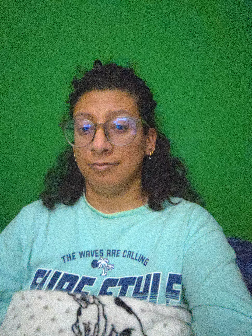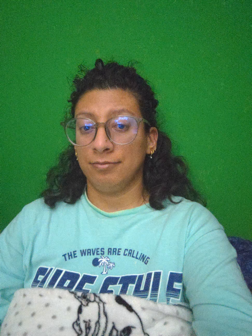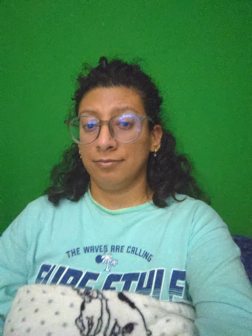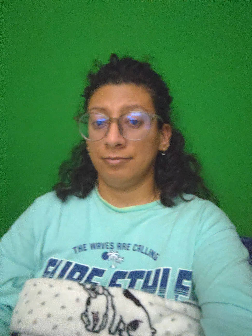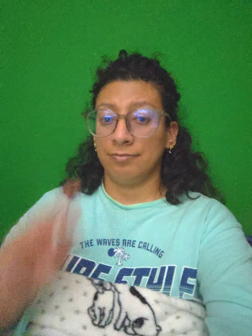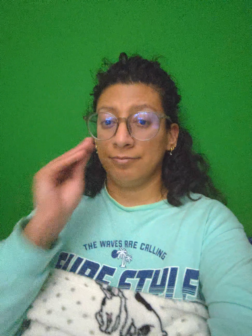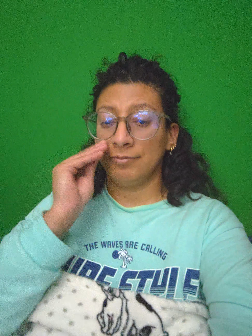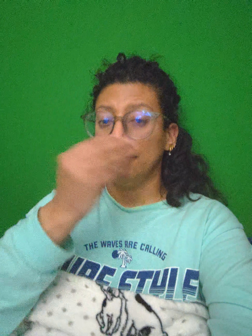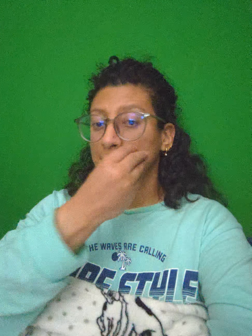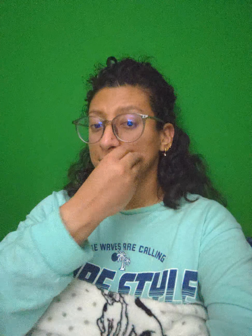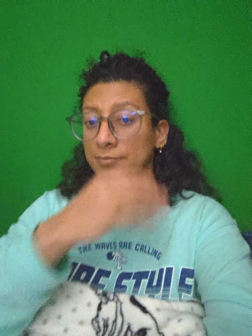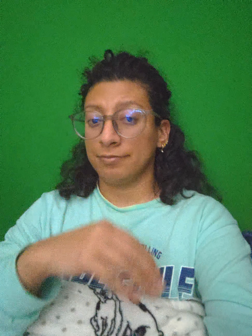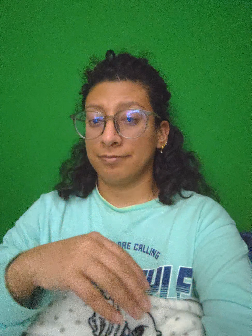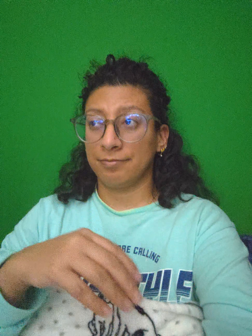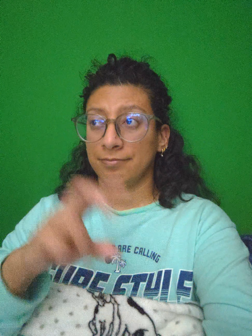flower